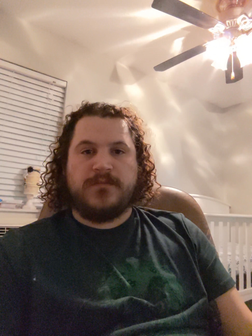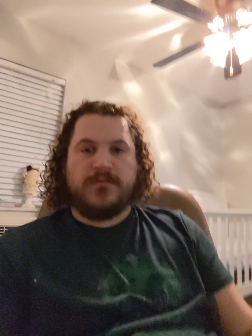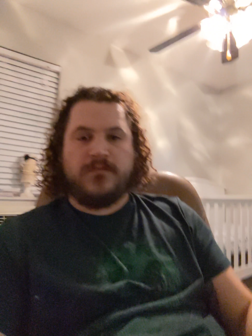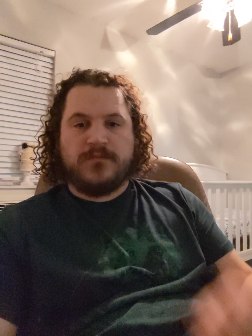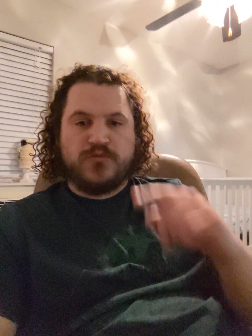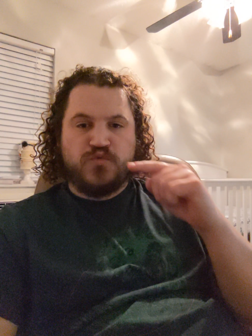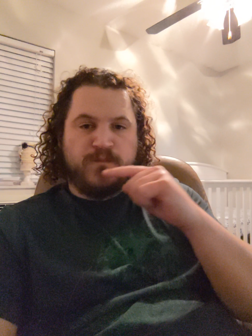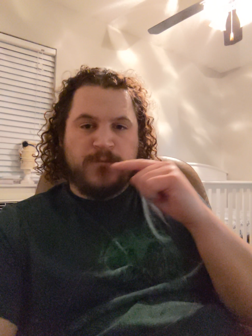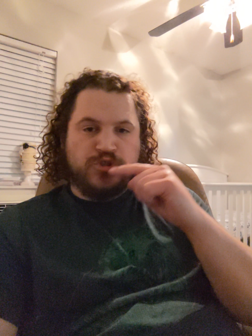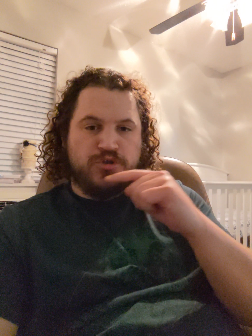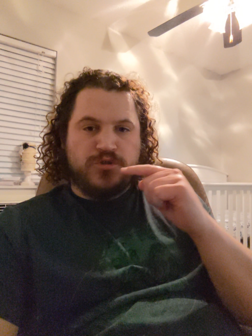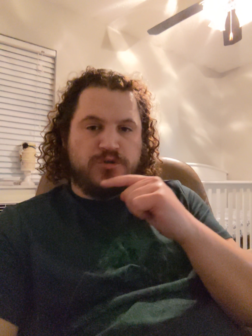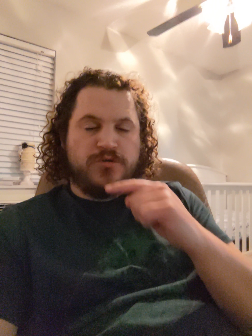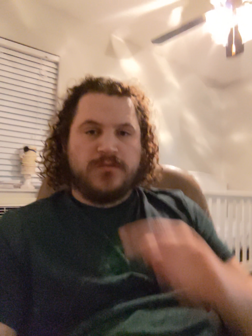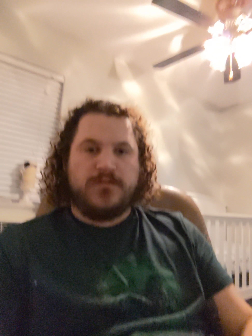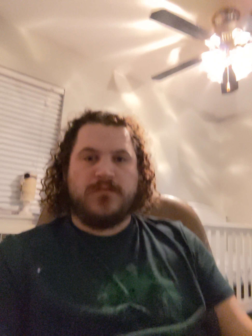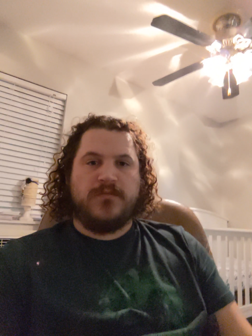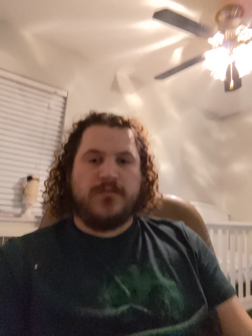toothbrush